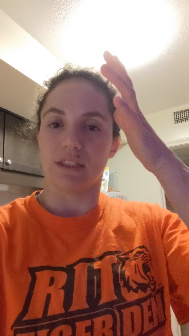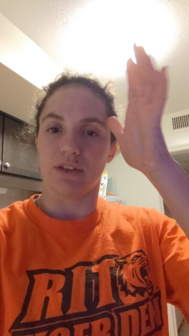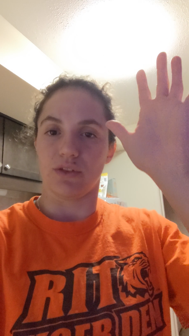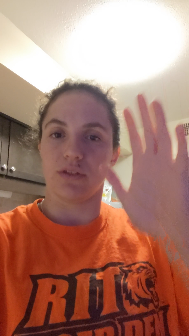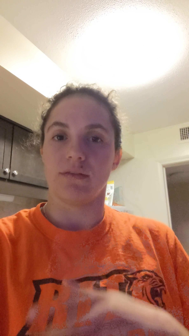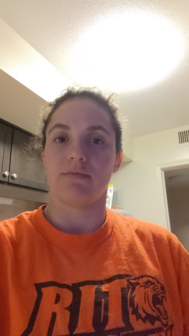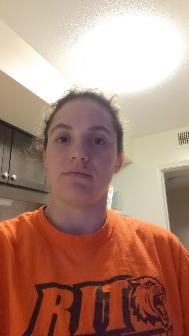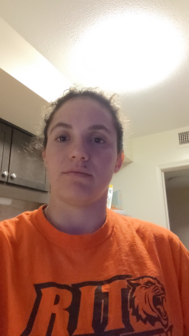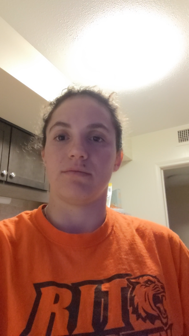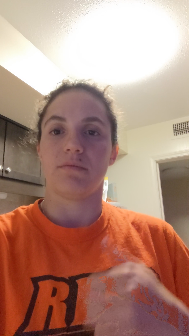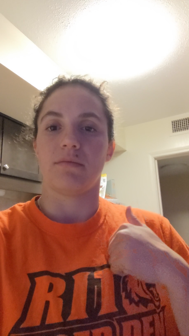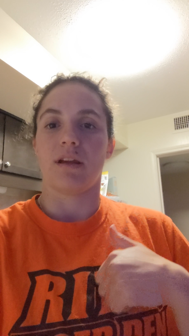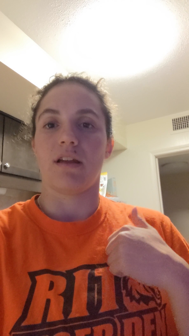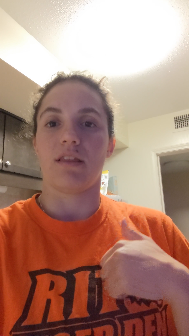bathtub